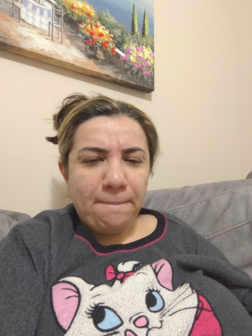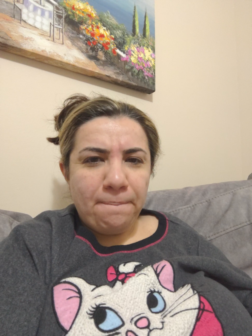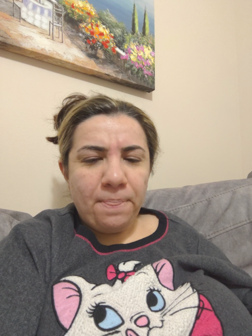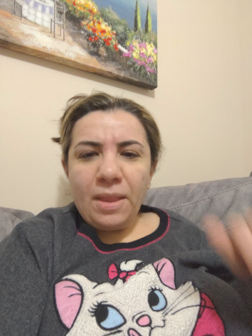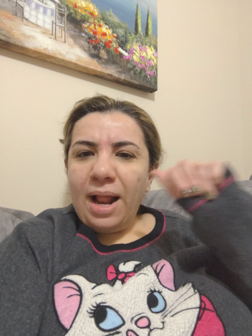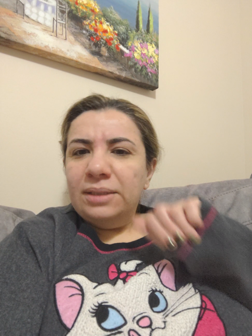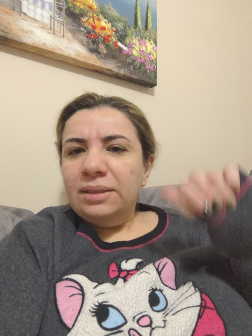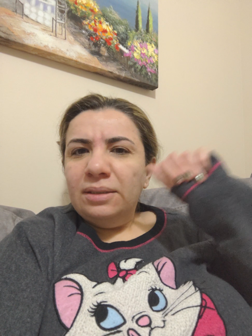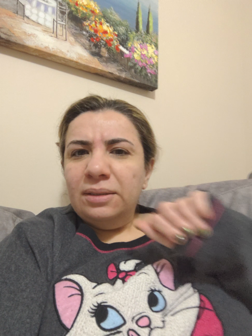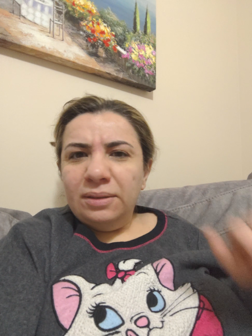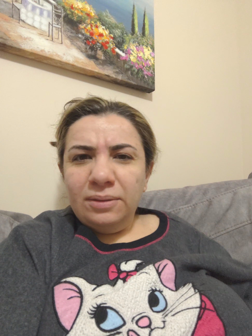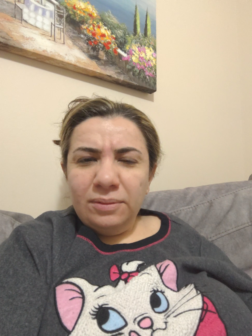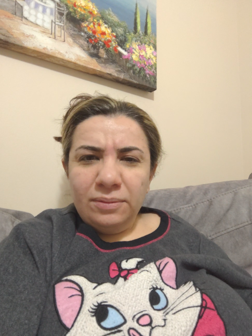aunt